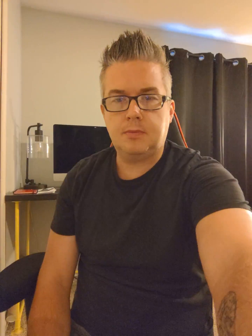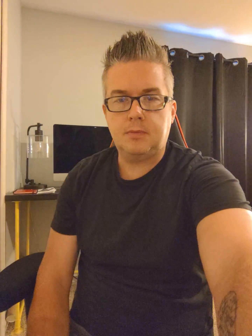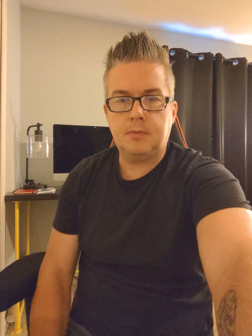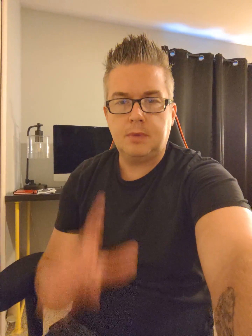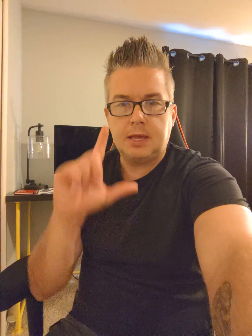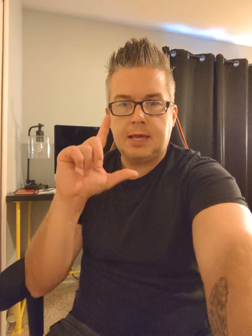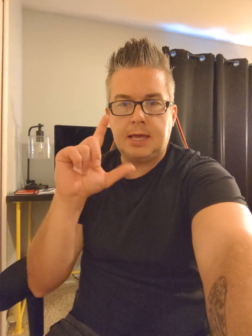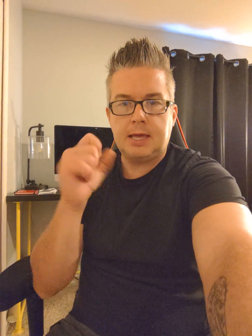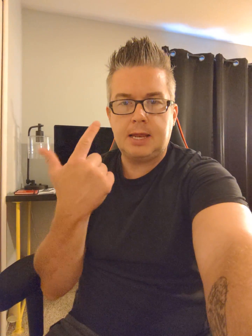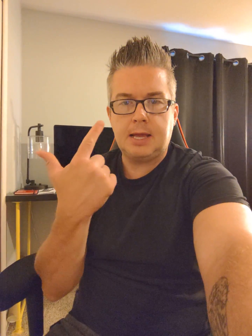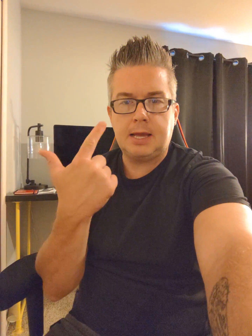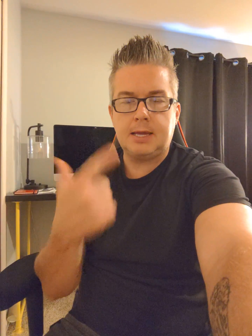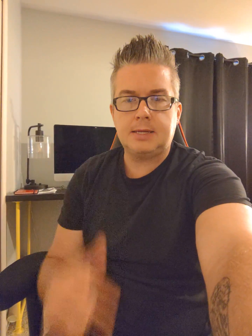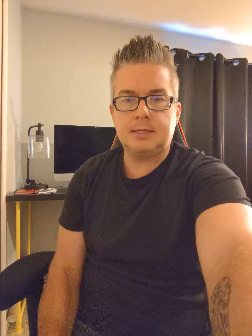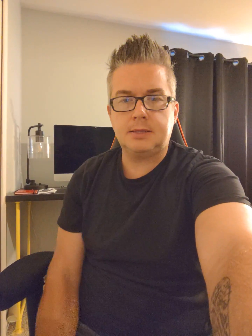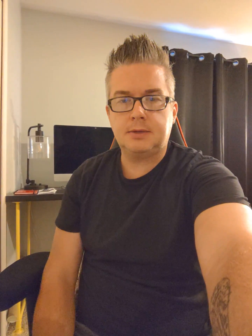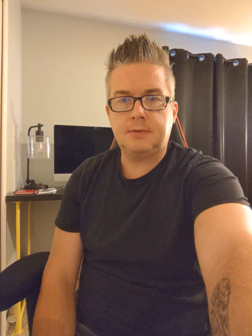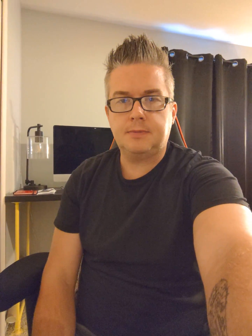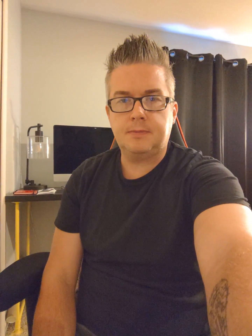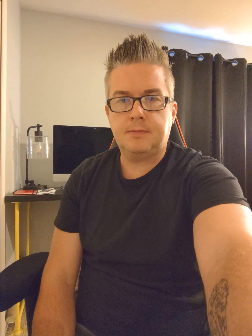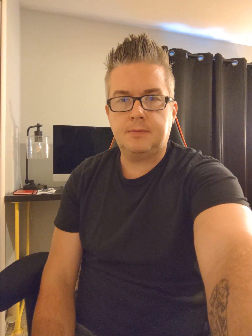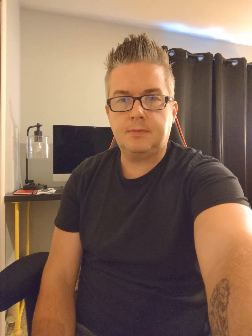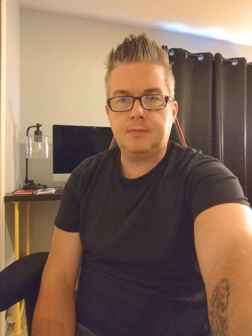leg